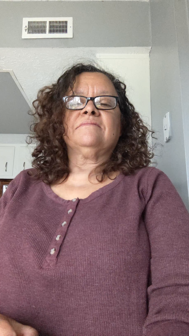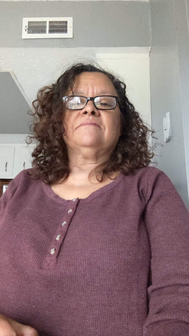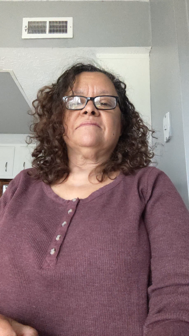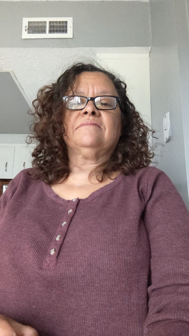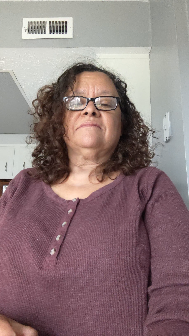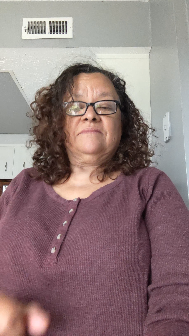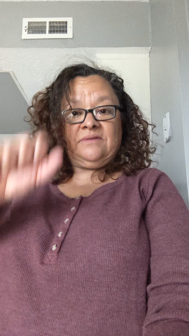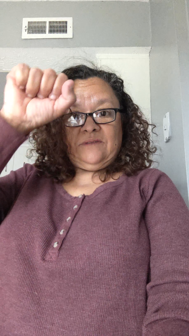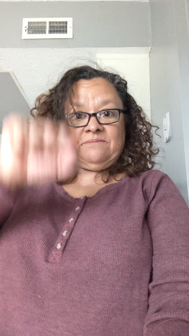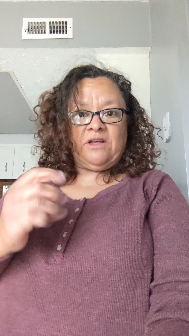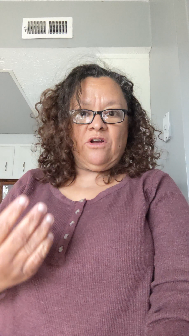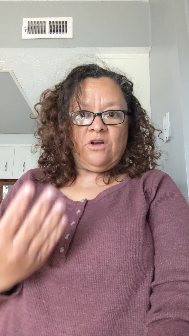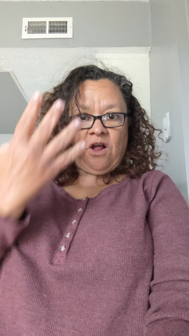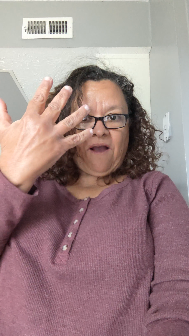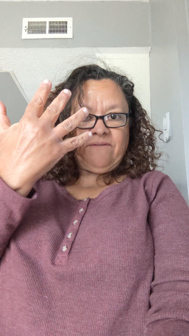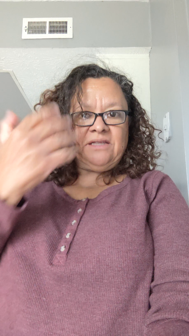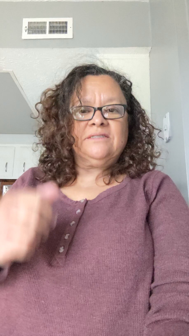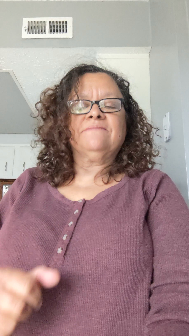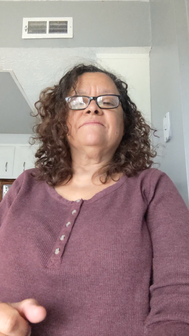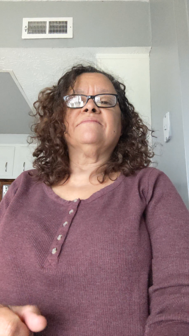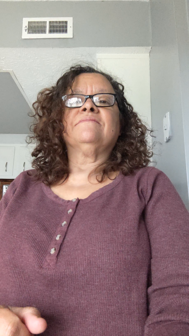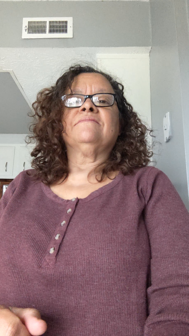gloves